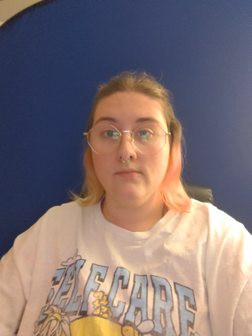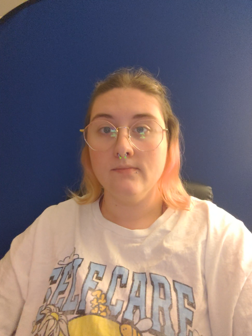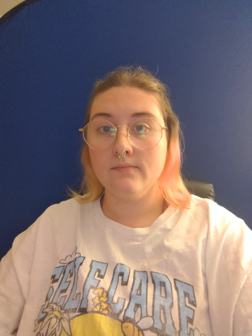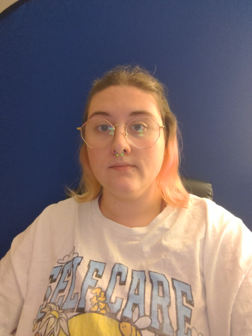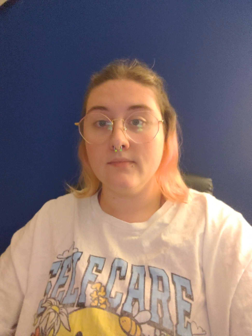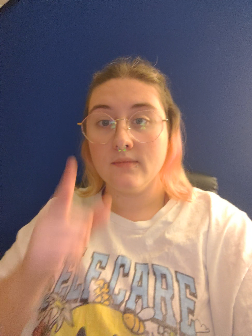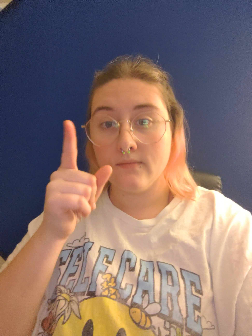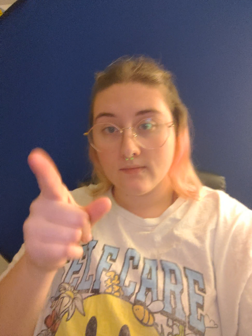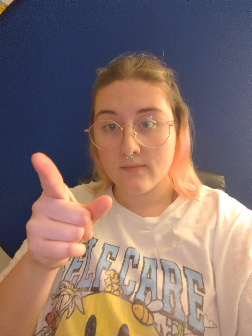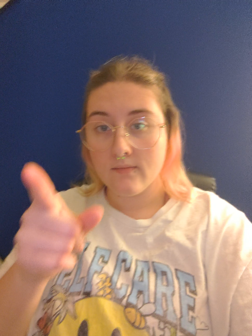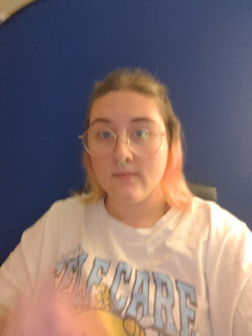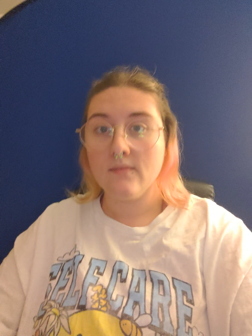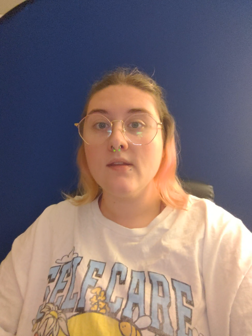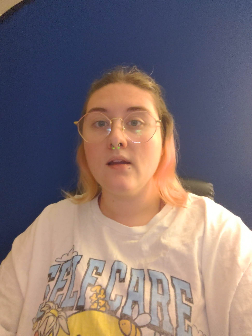he/she/it